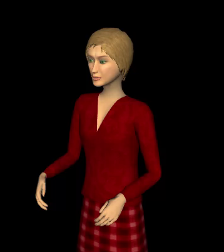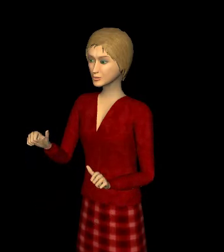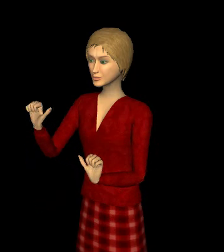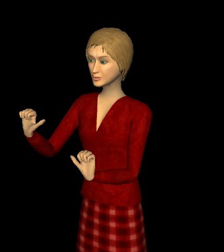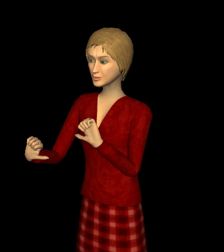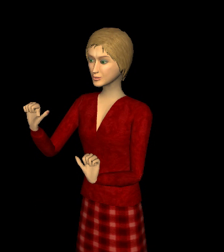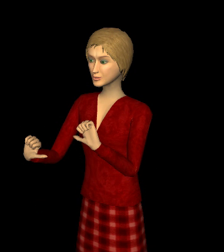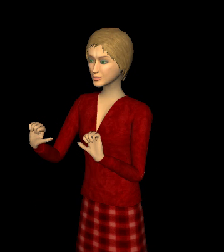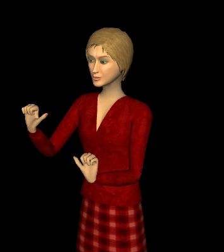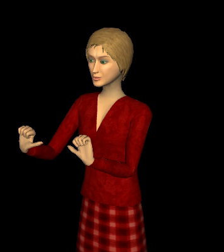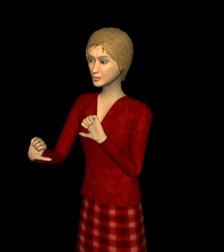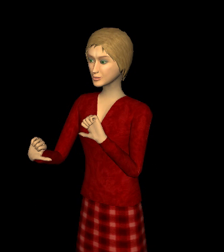مختبر